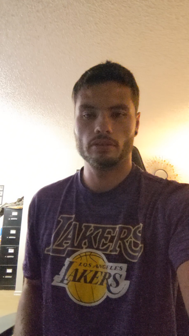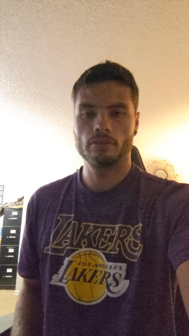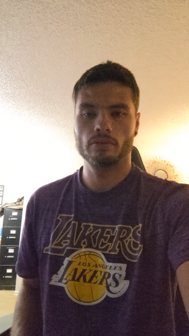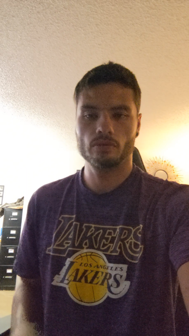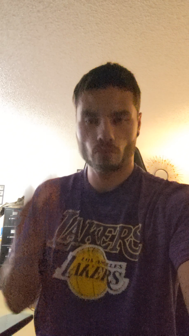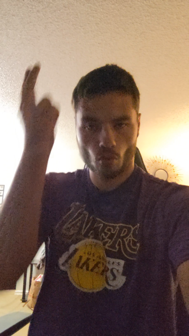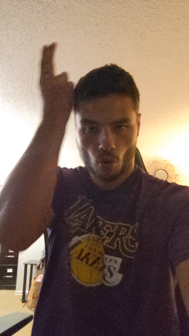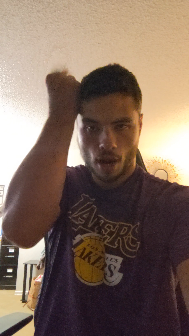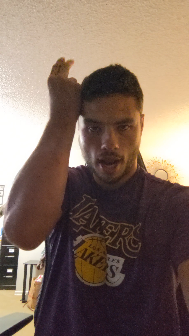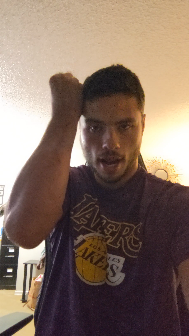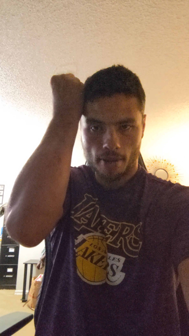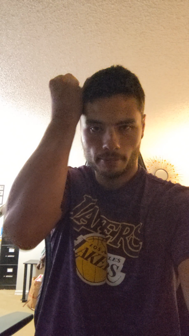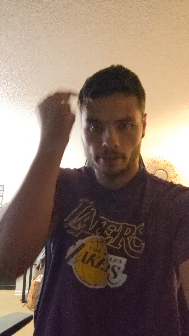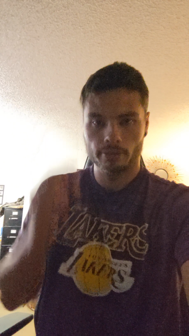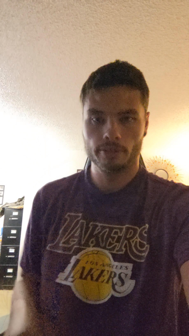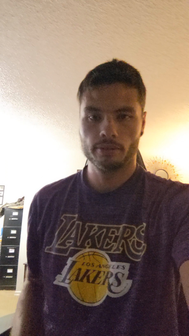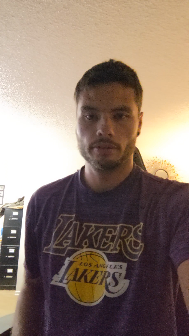rabbit